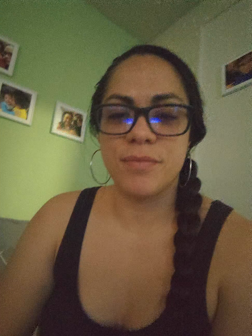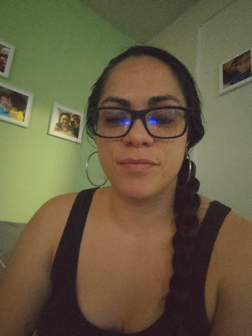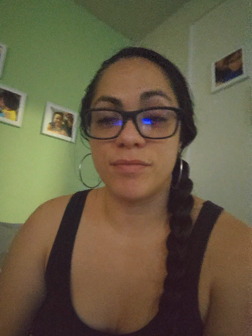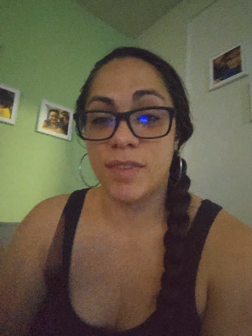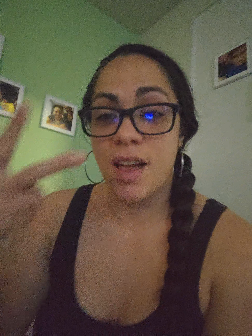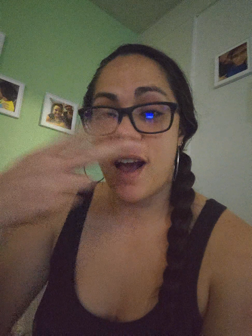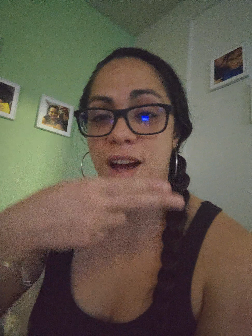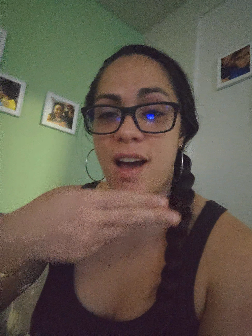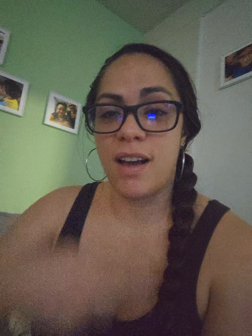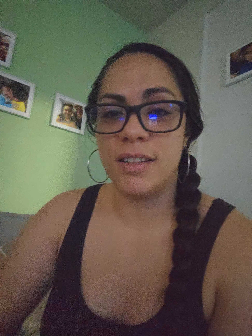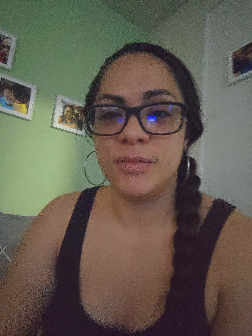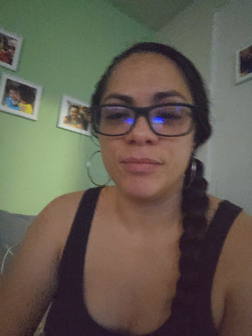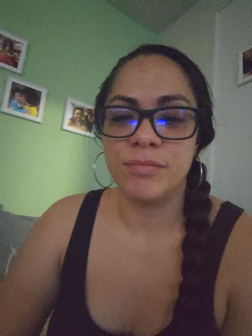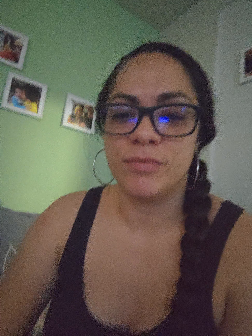cut